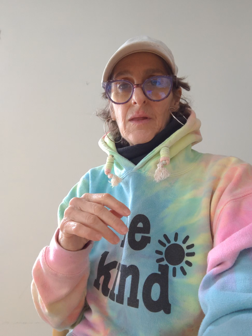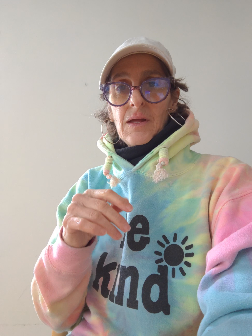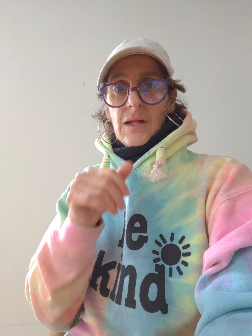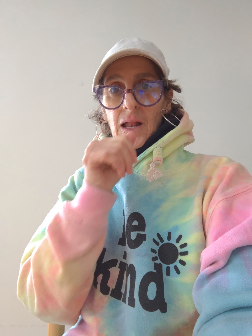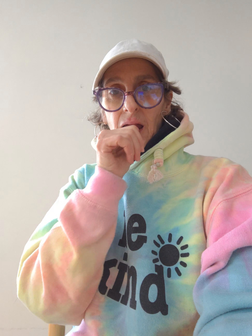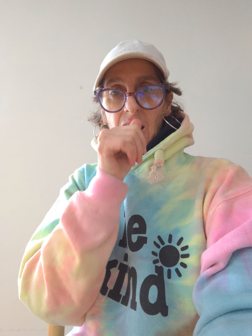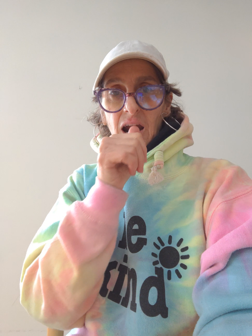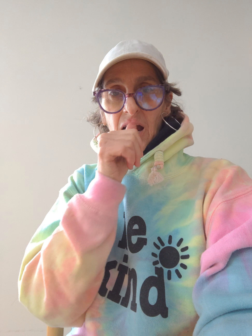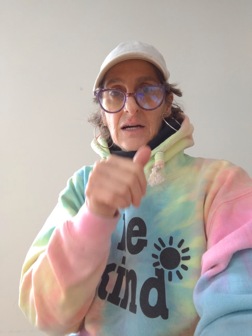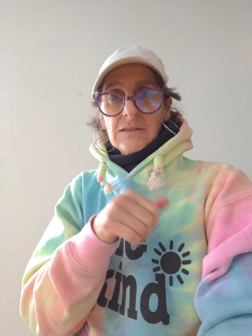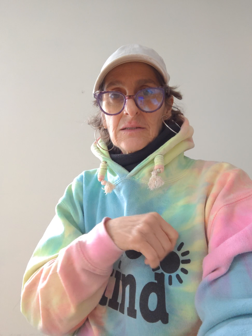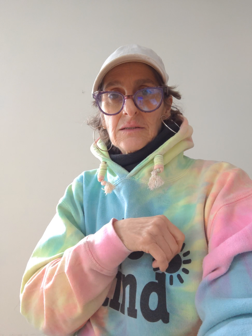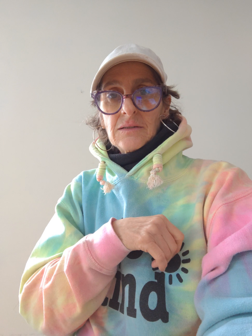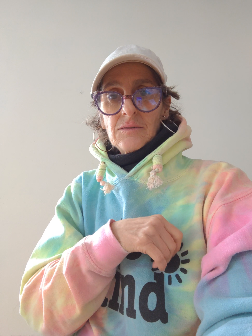nuts